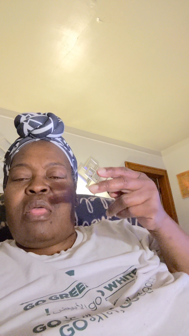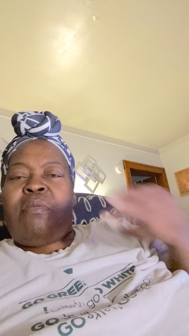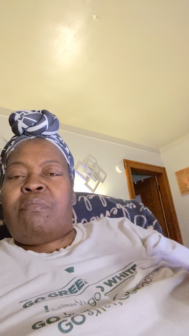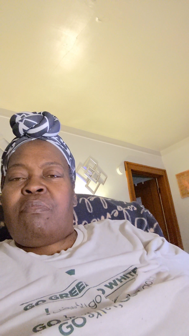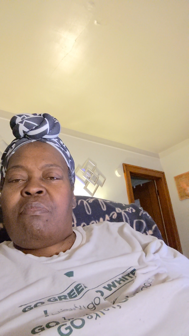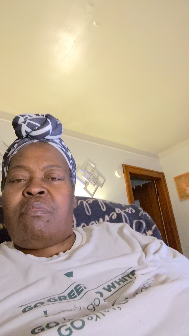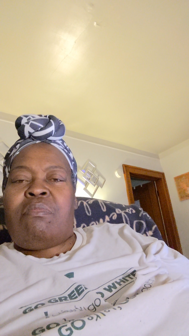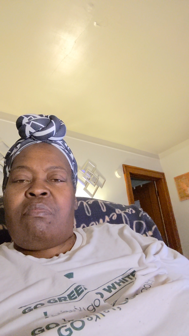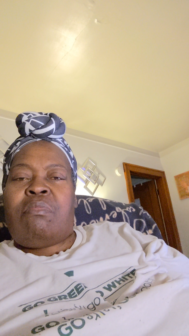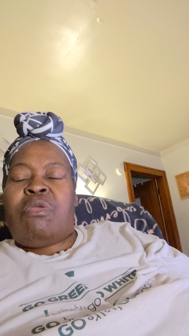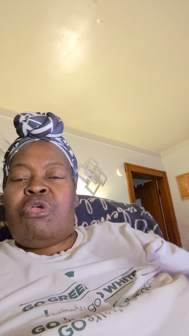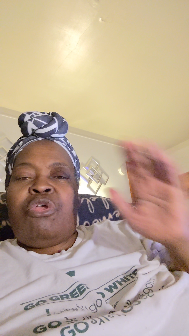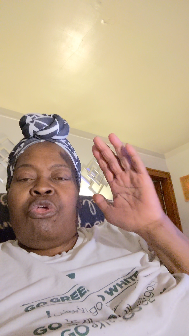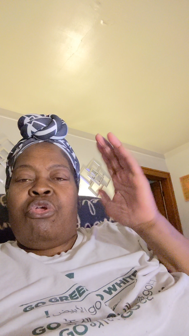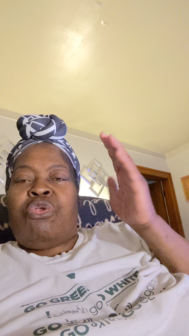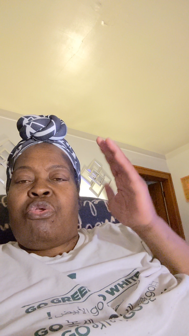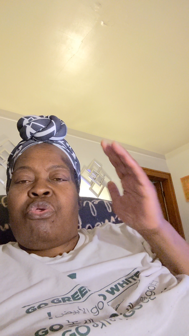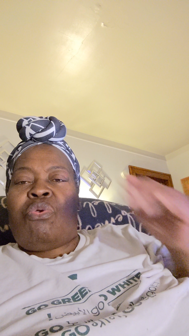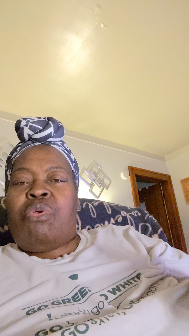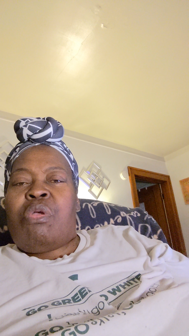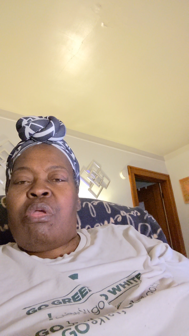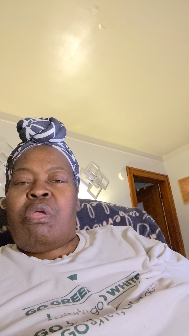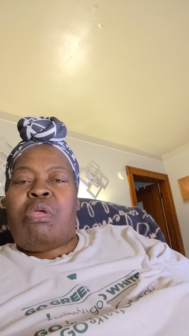door